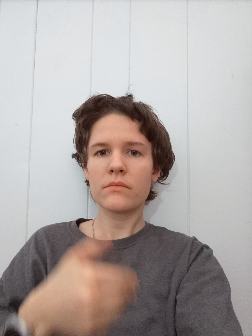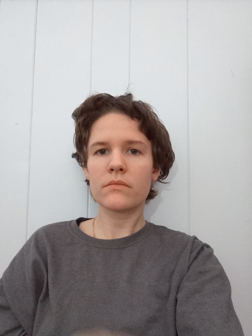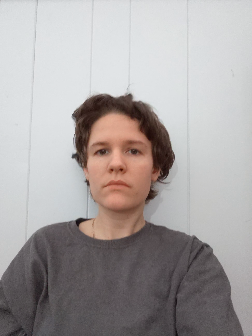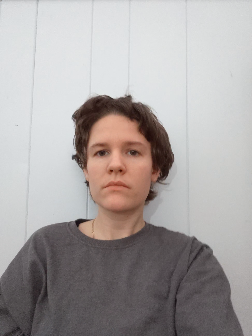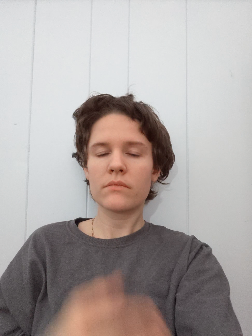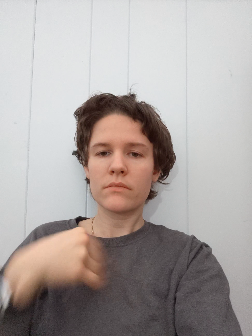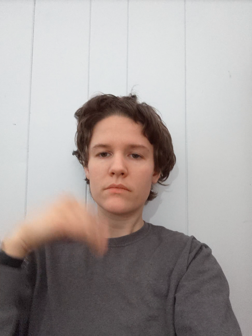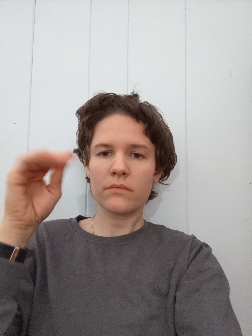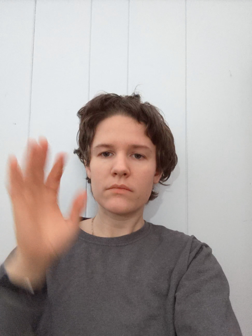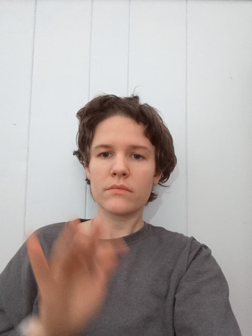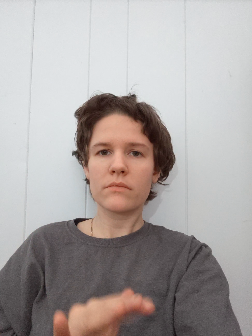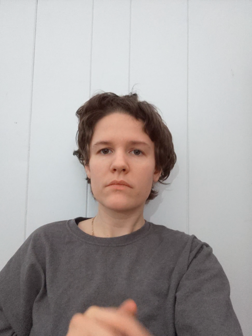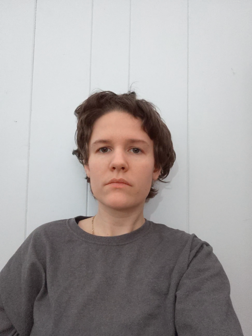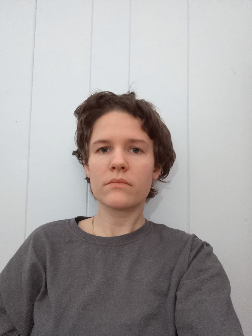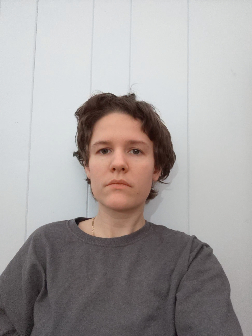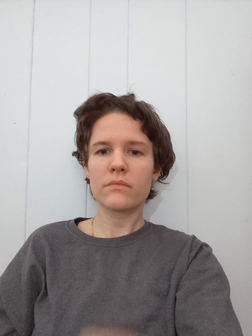snow